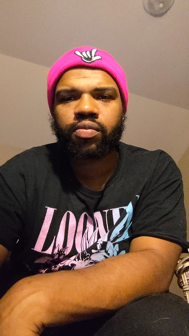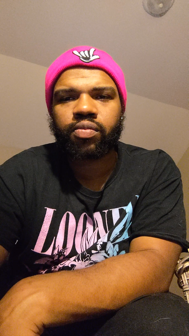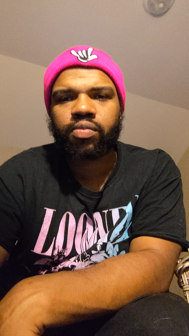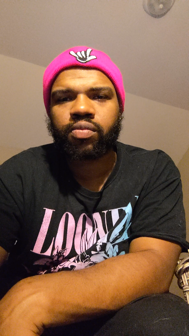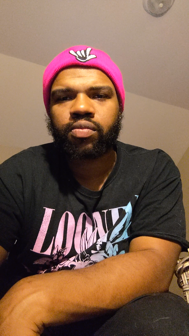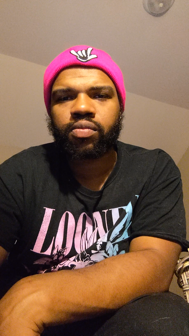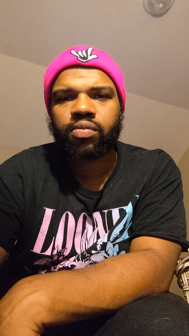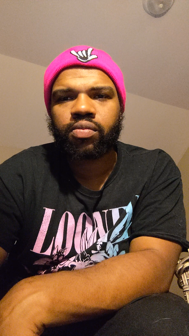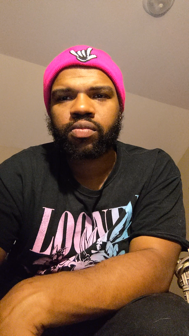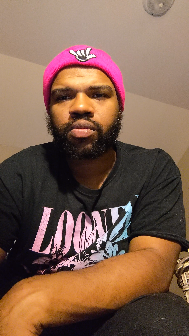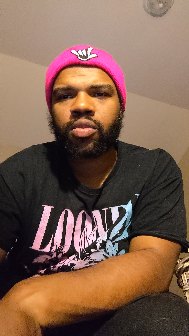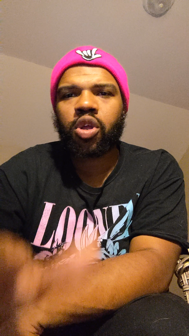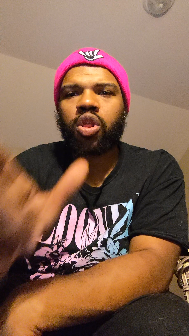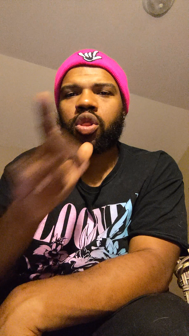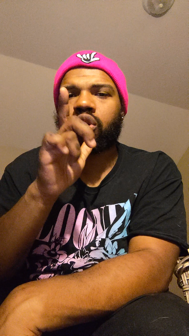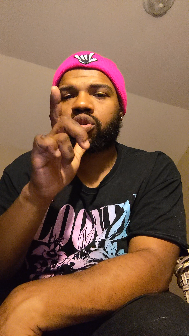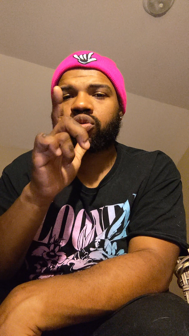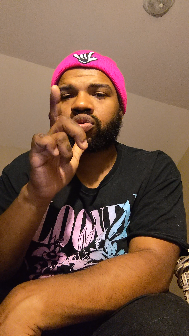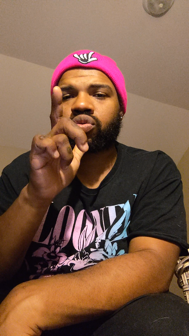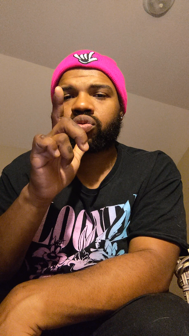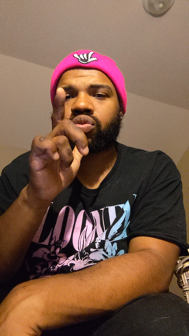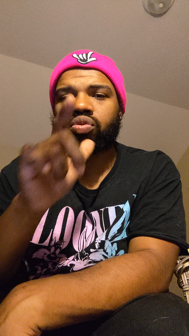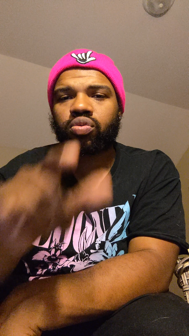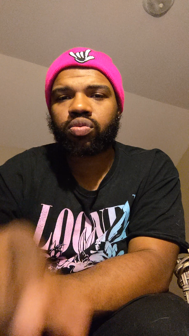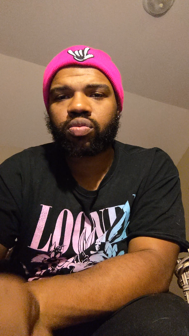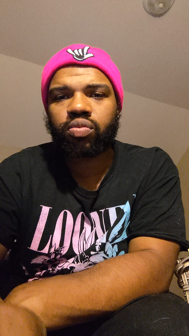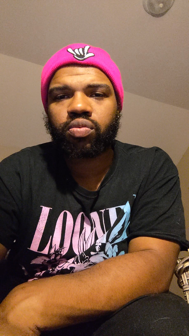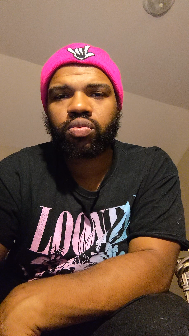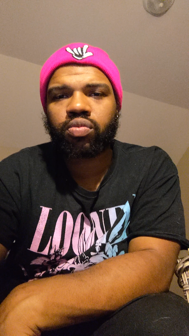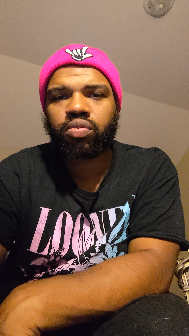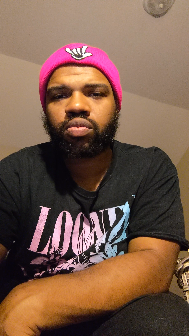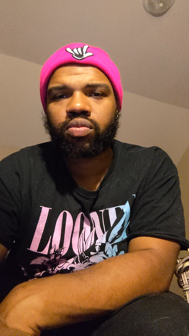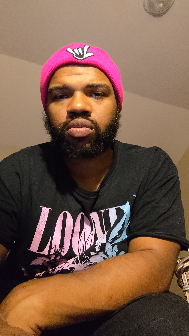lunch